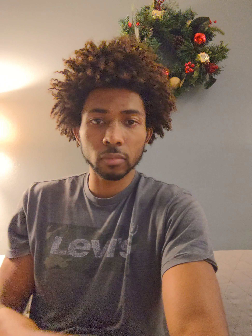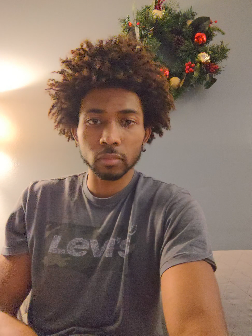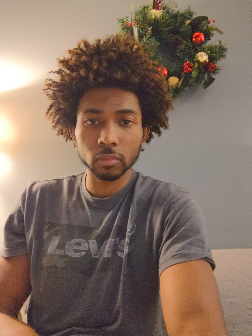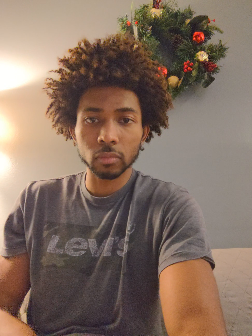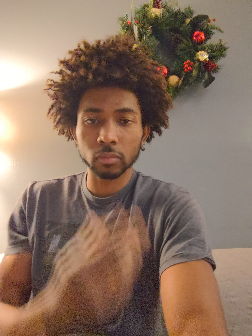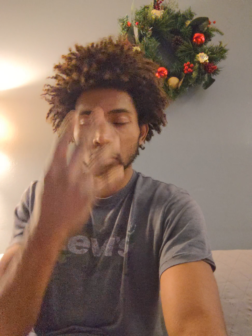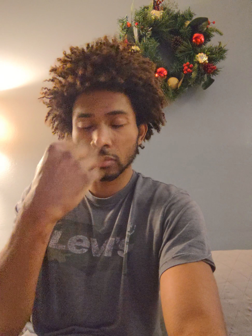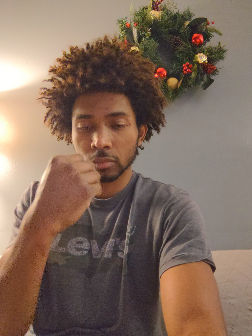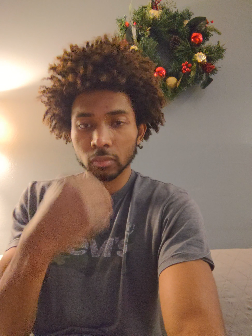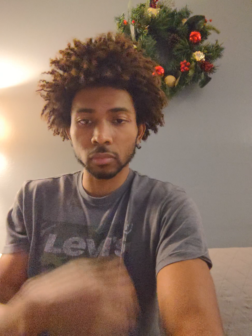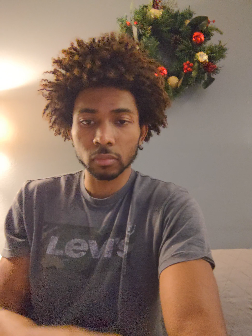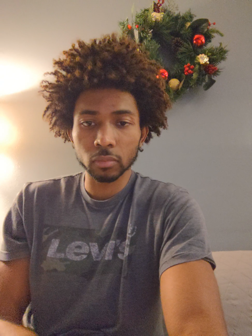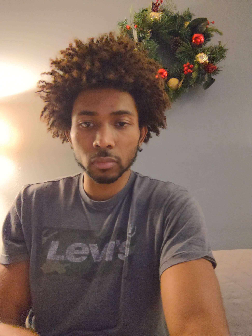sleep